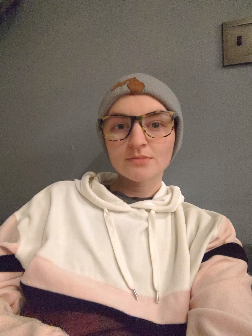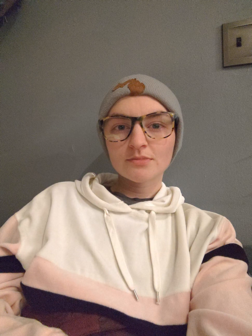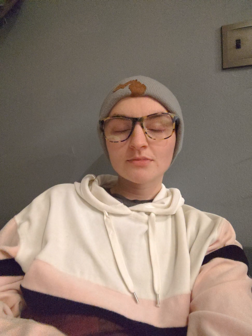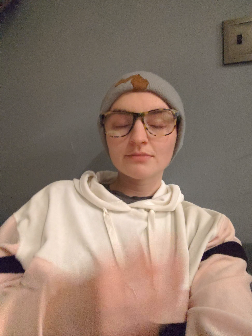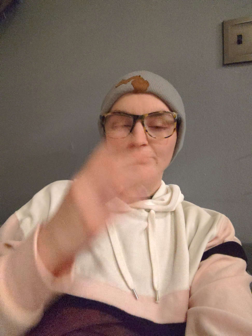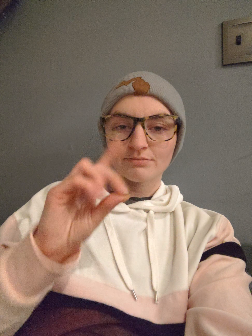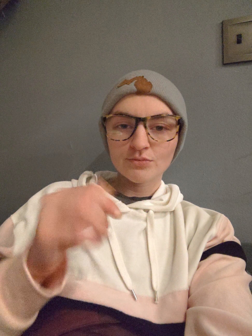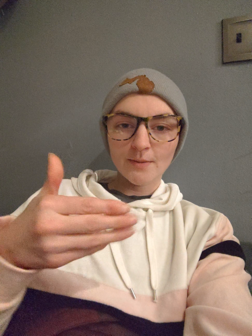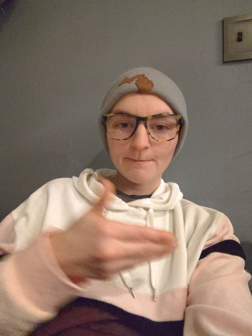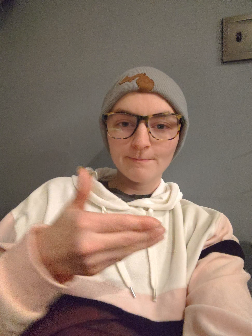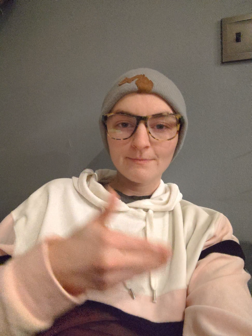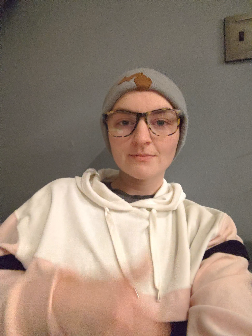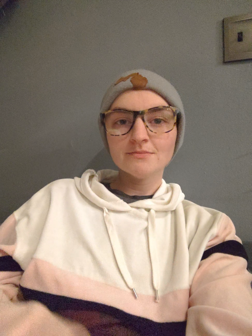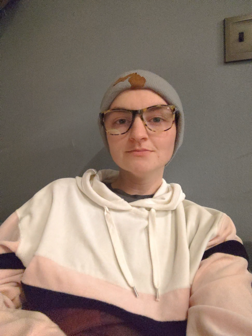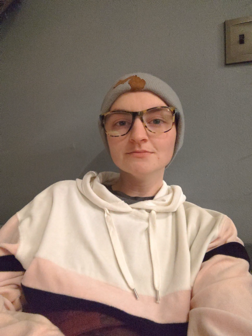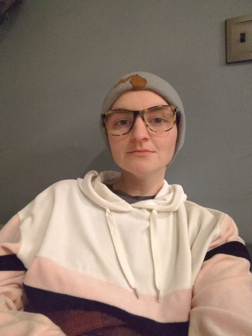puppy